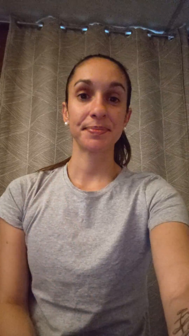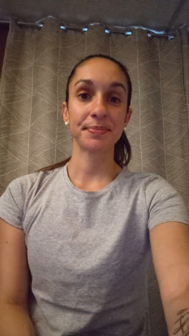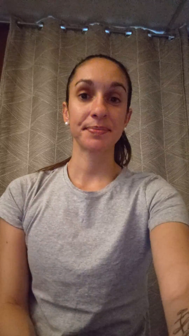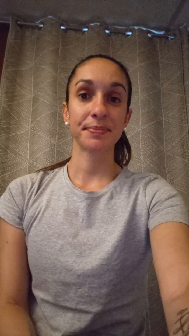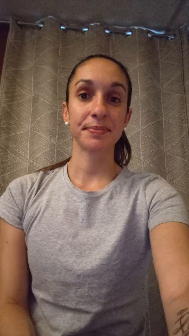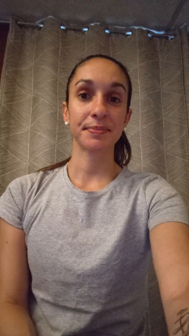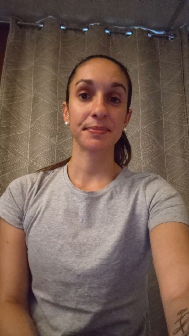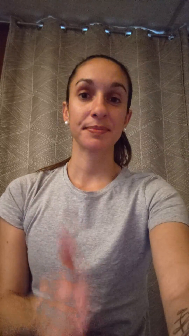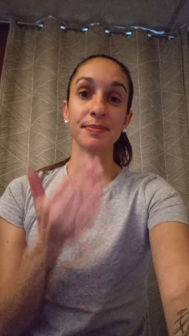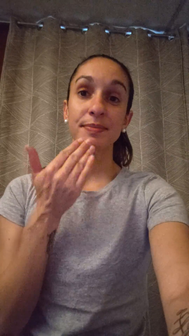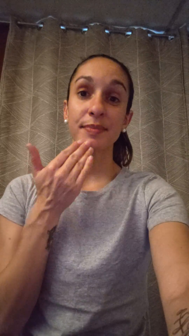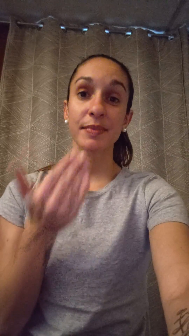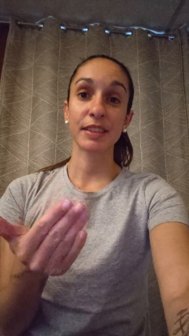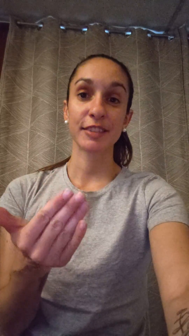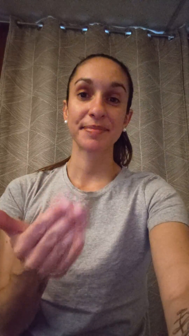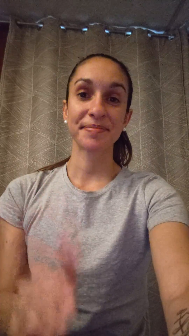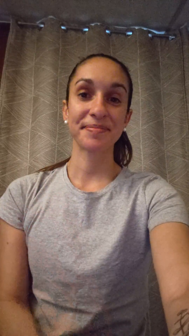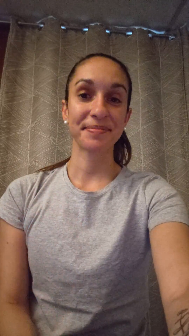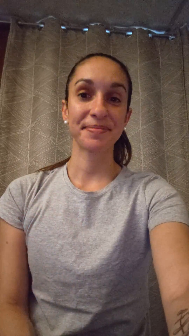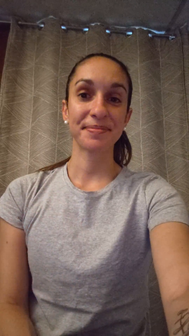good